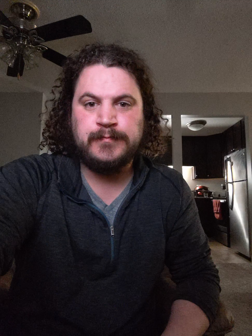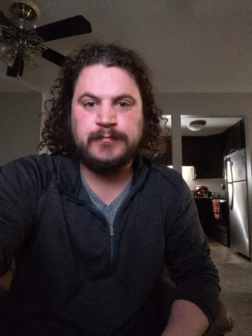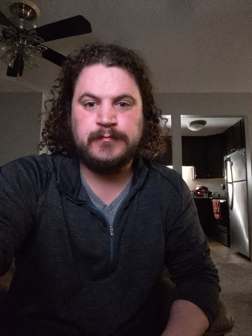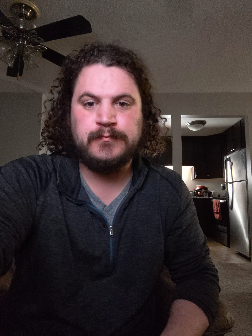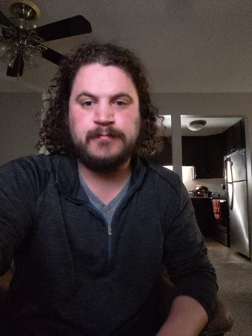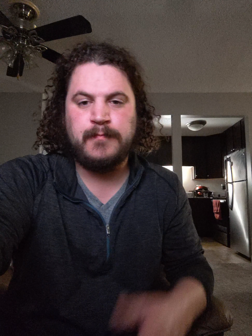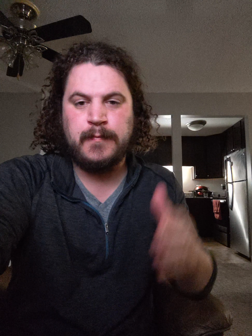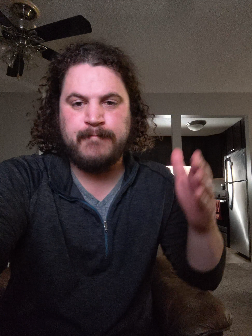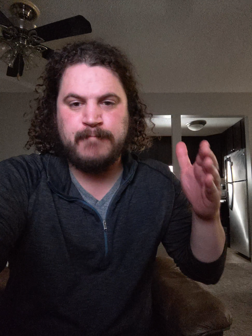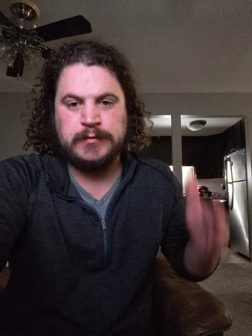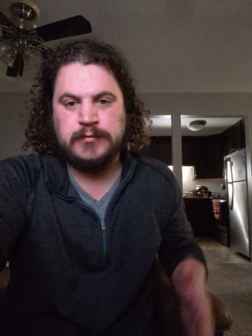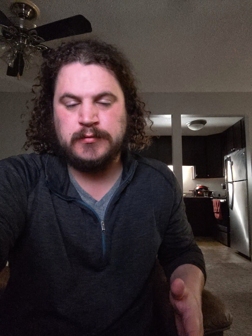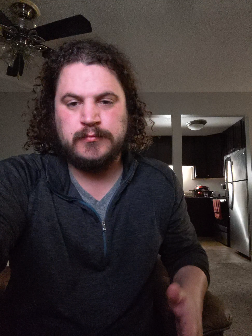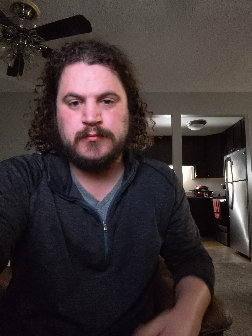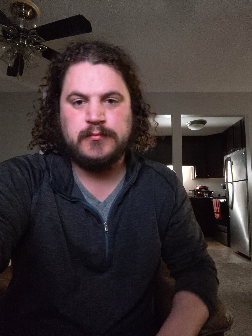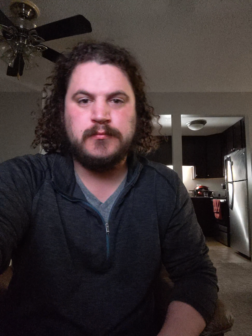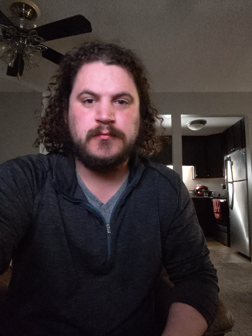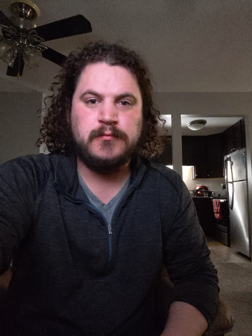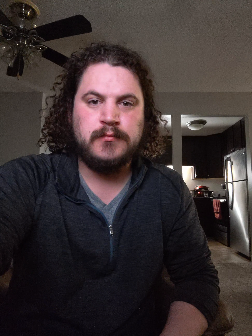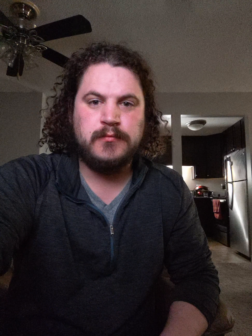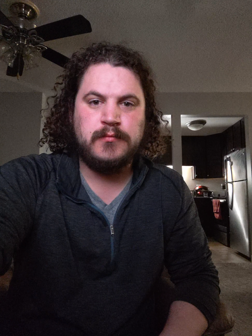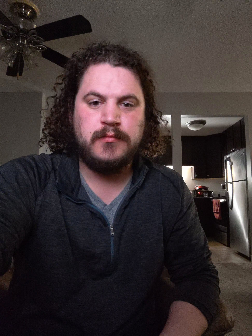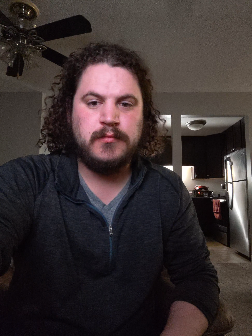beside